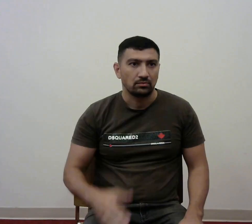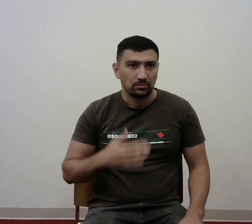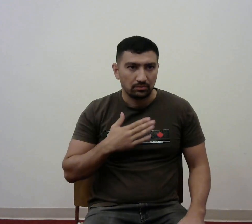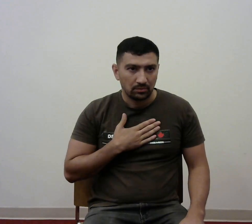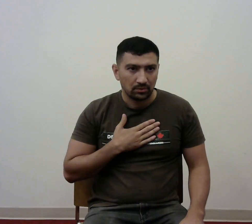mən